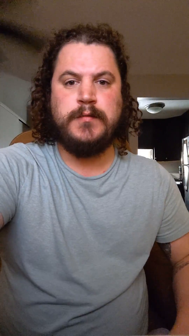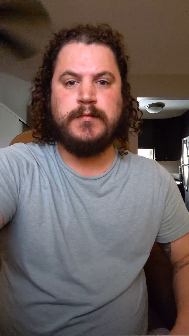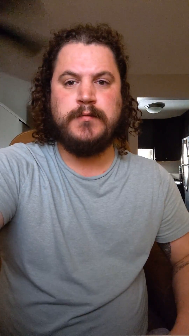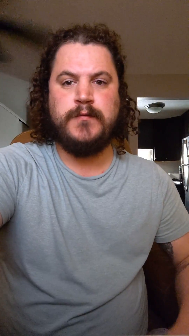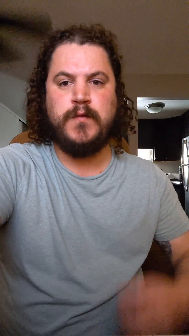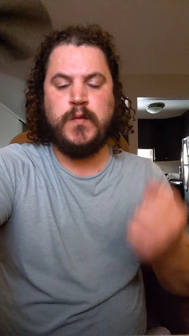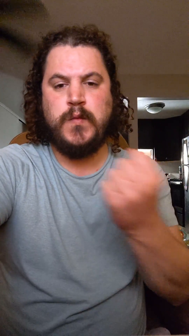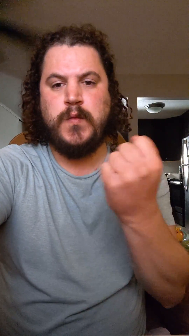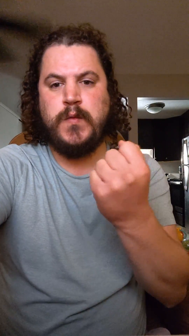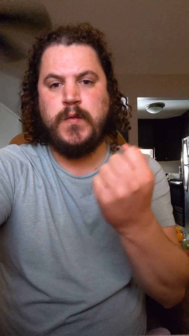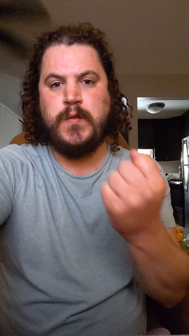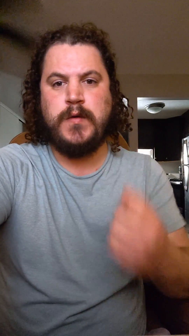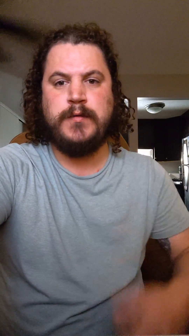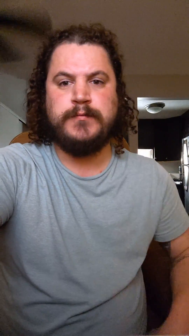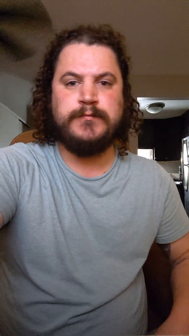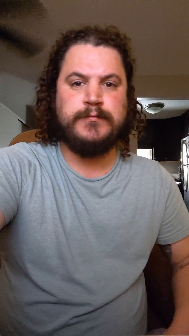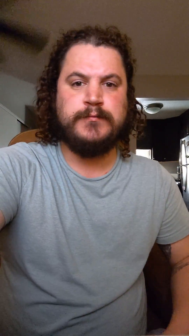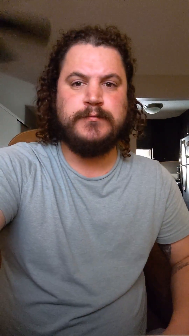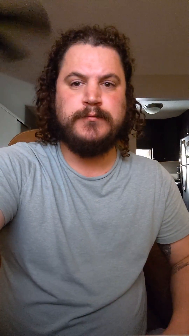hold